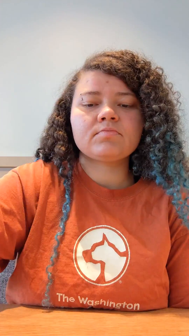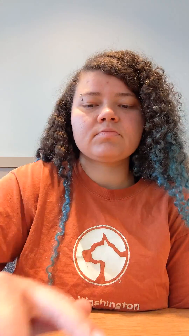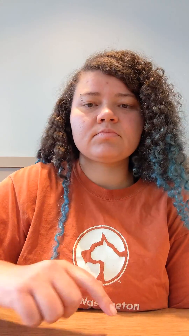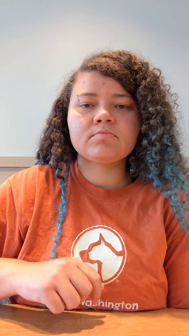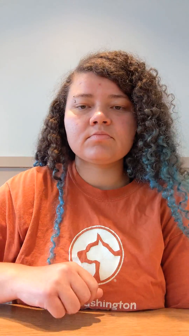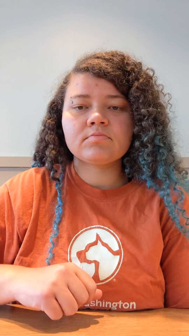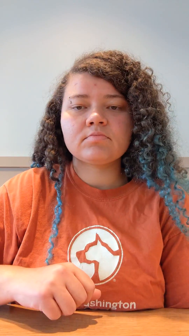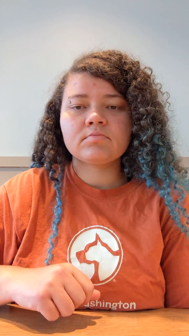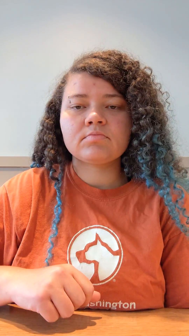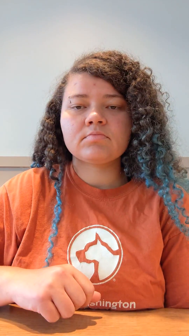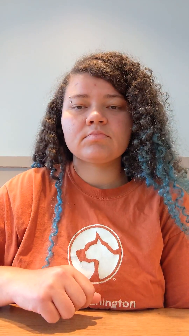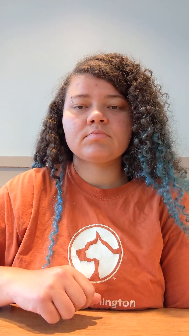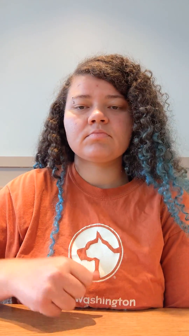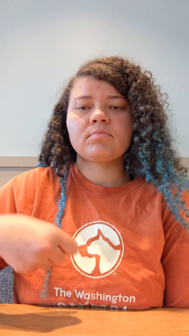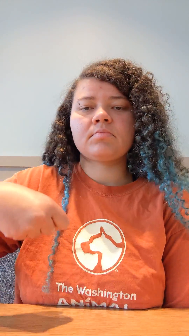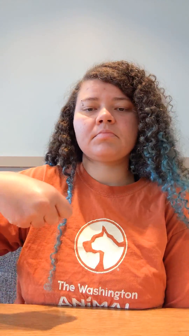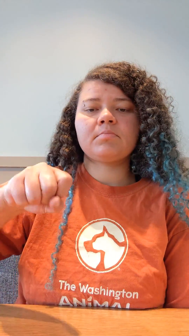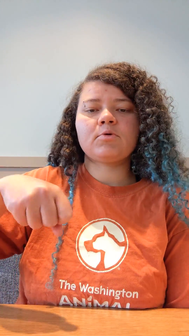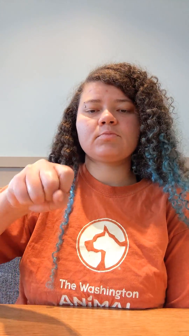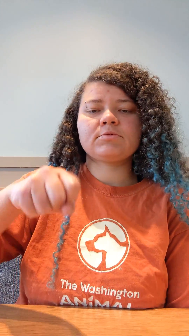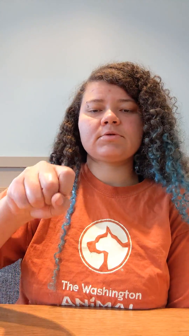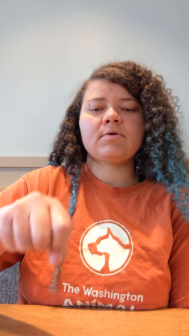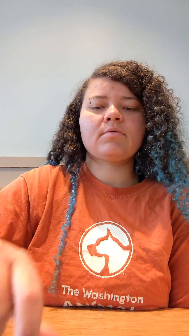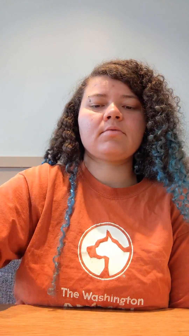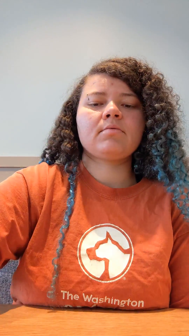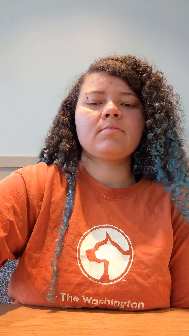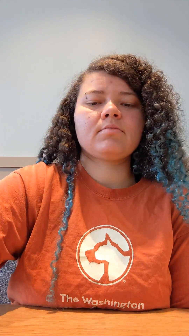motorcycle